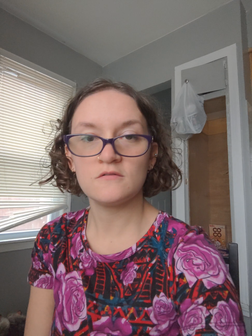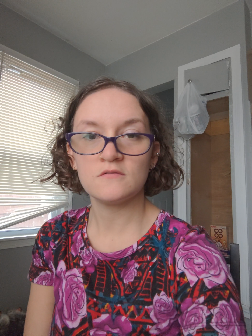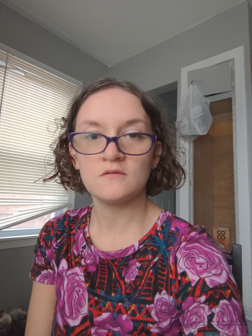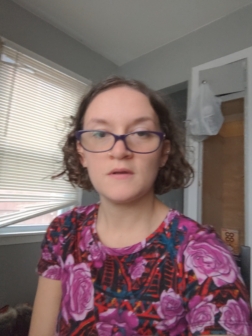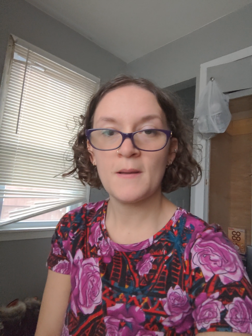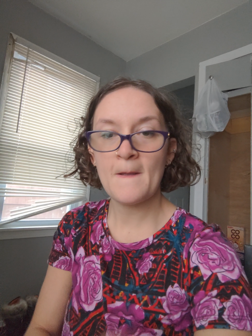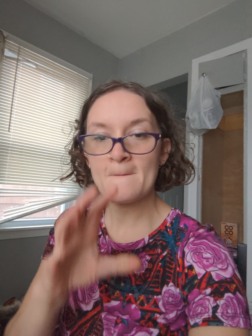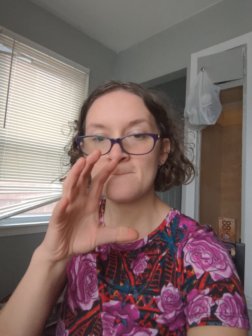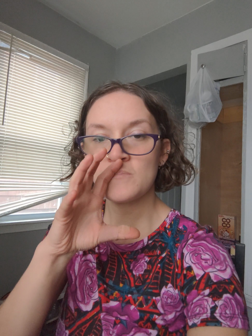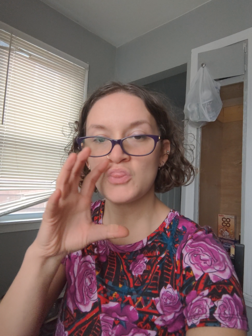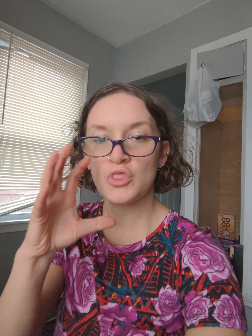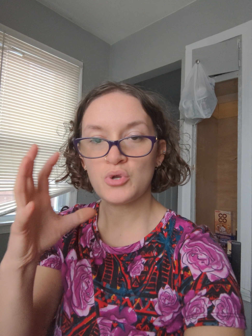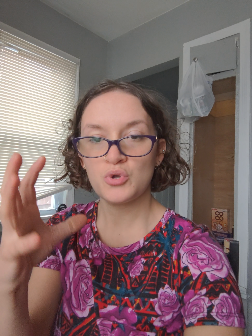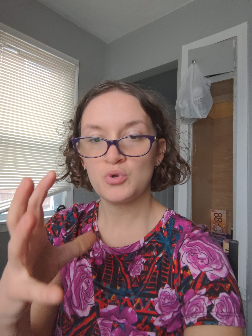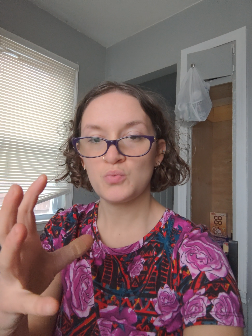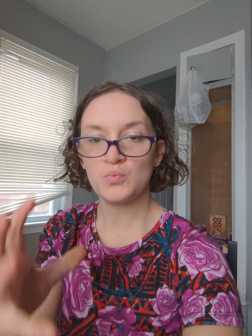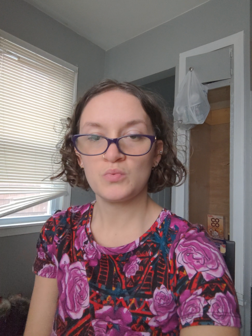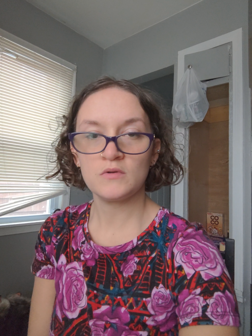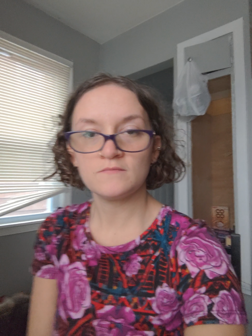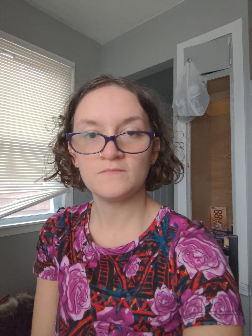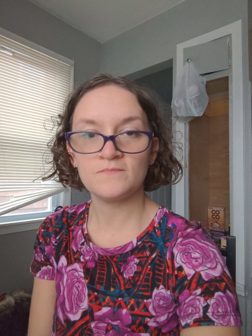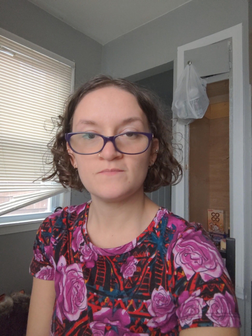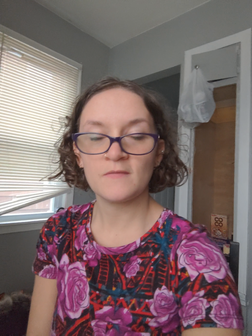balloon